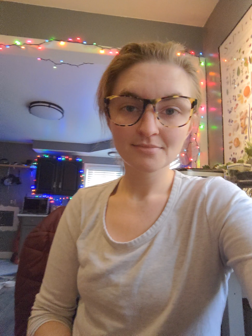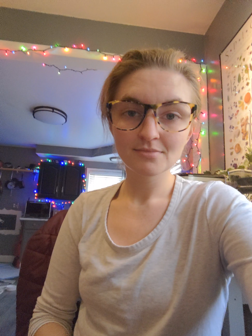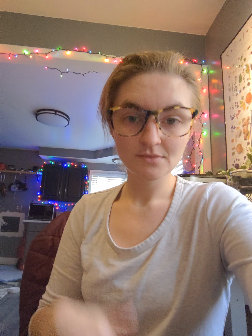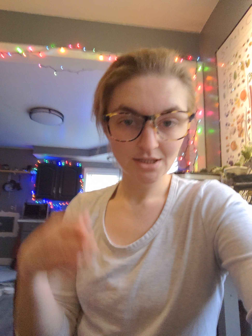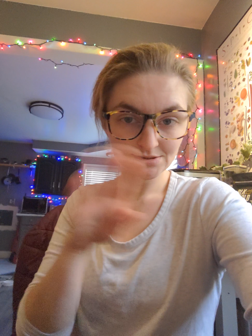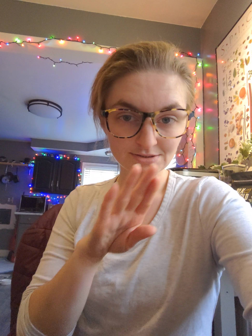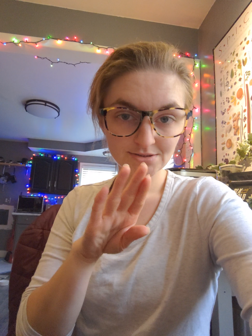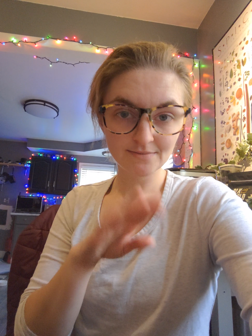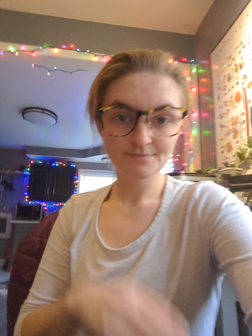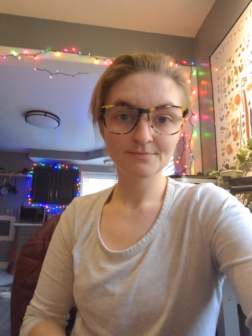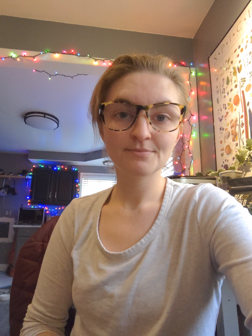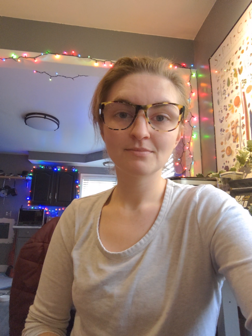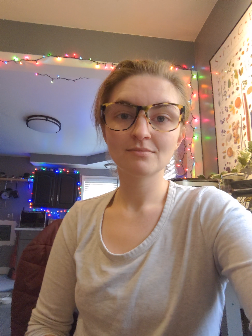close